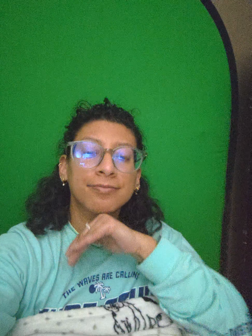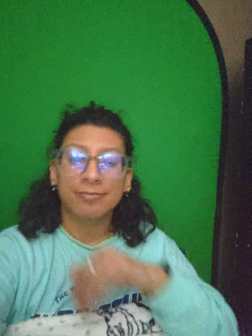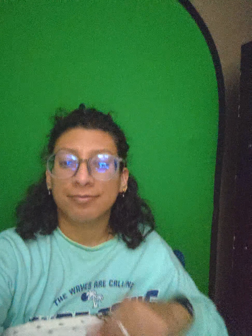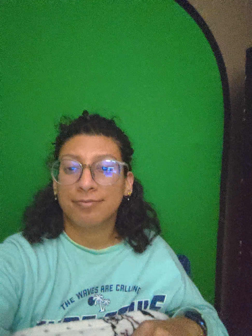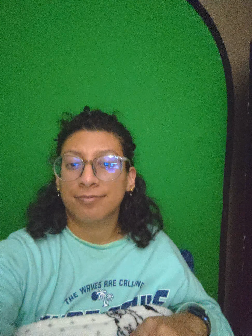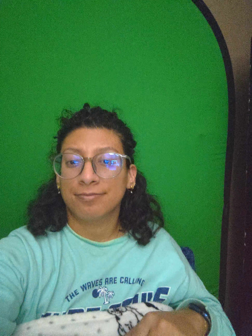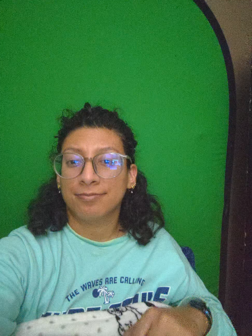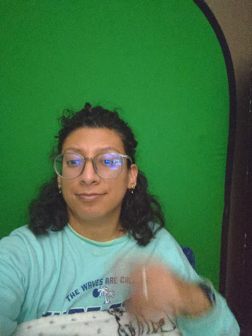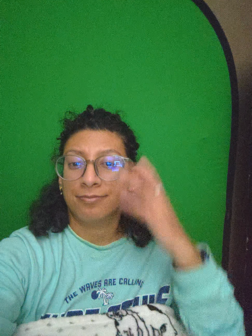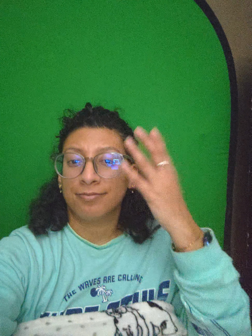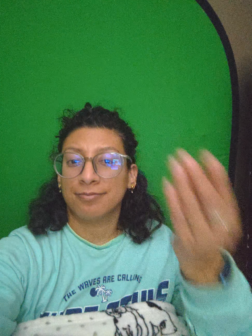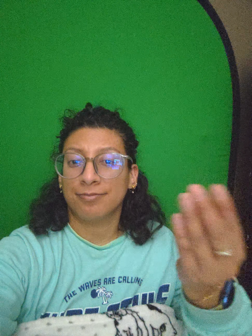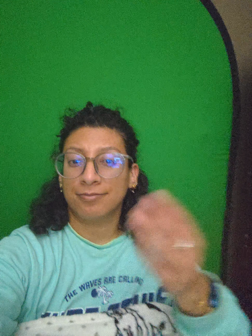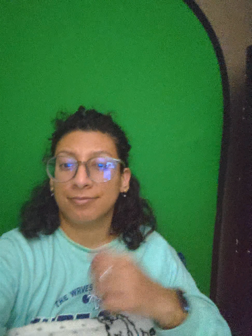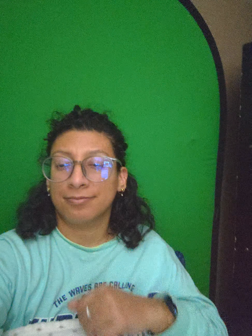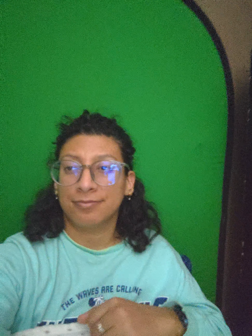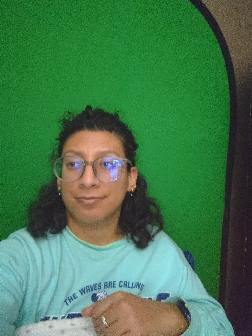go